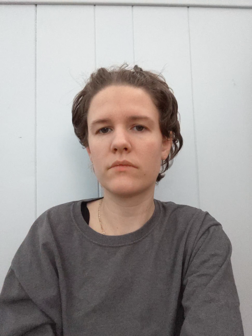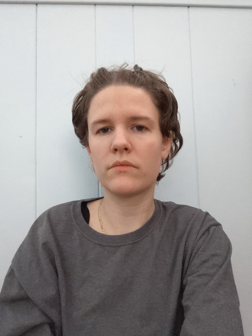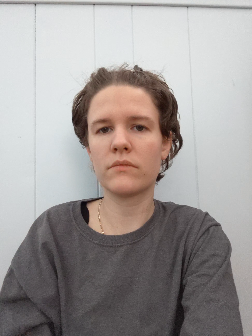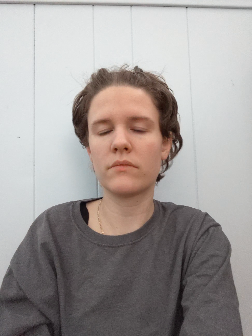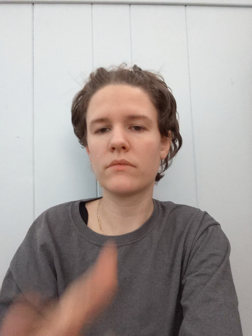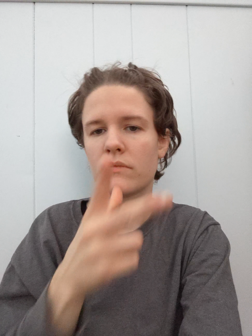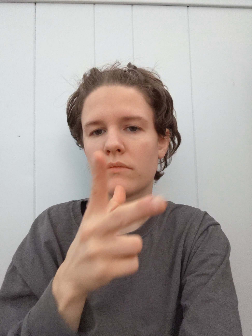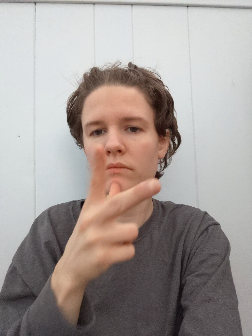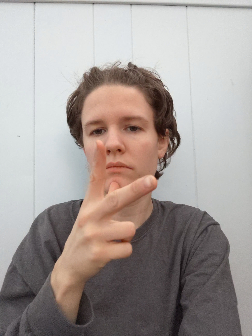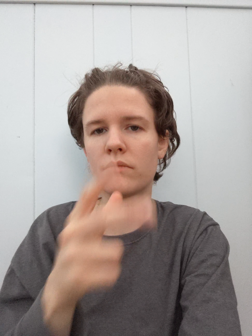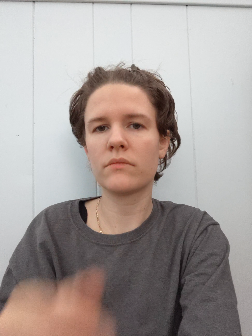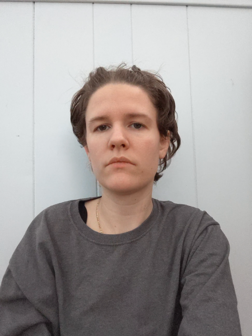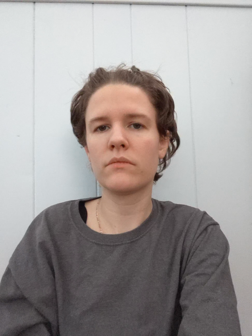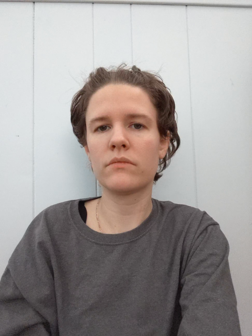hen